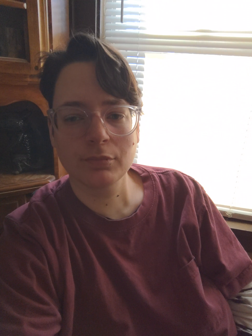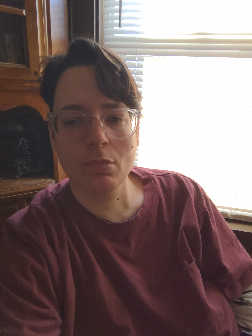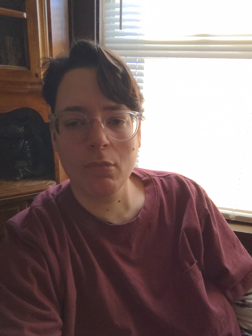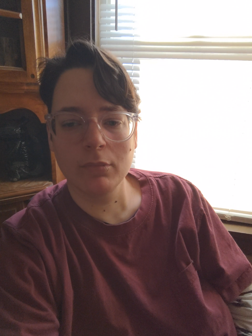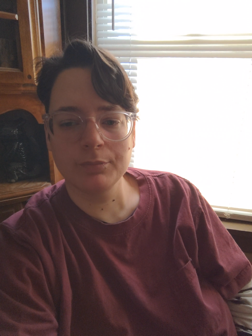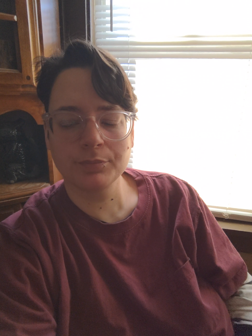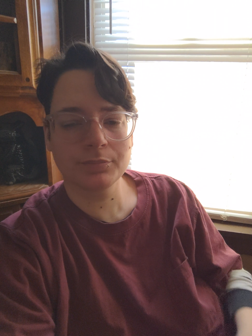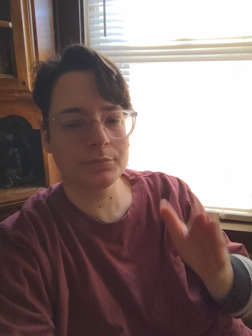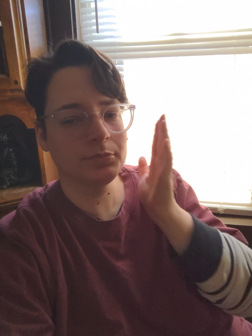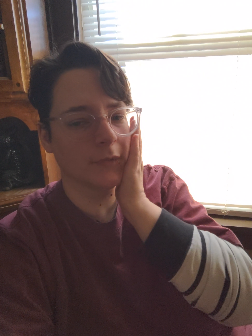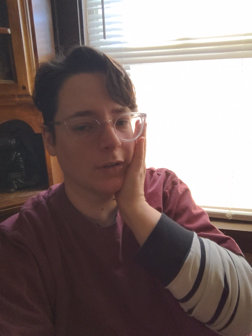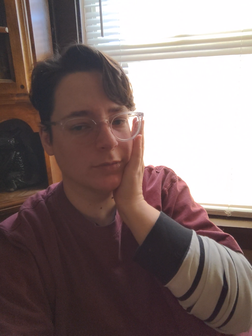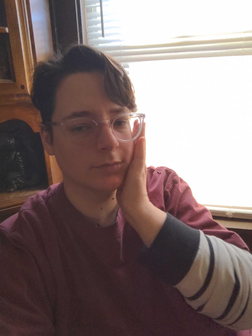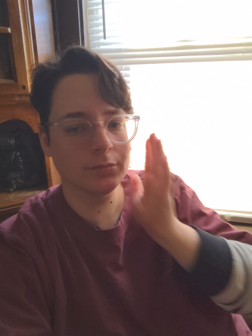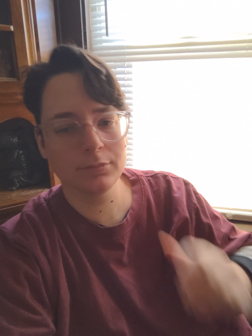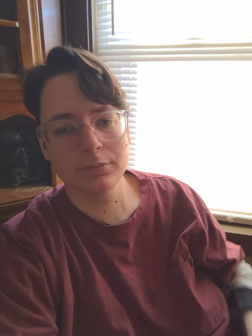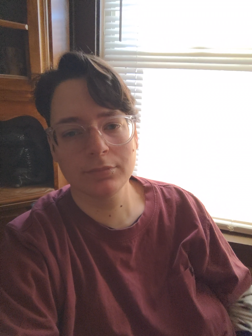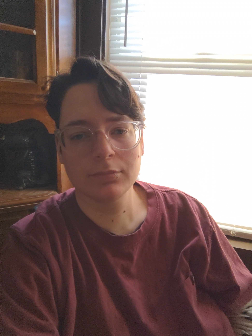bed